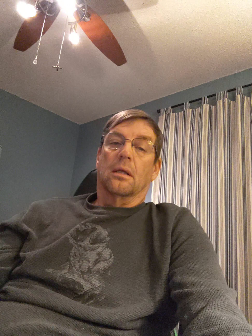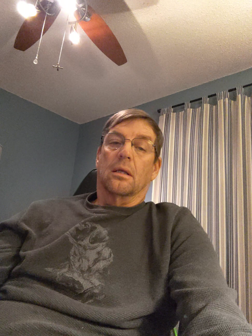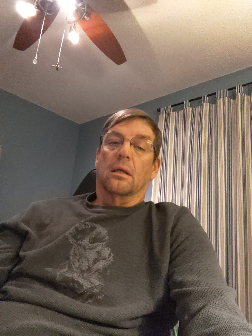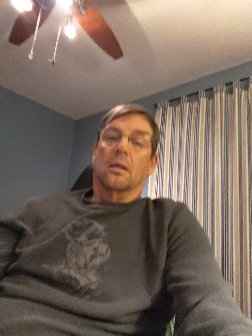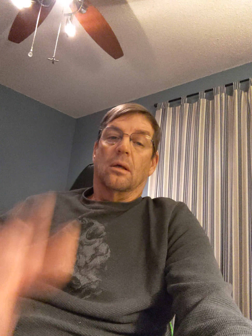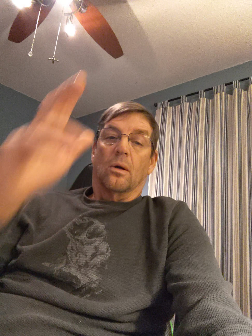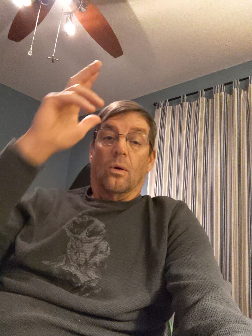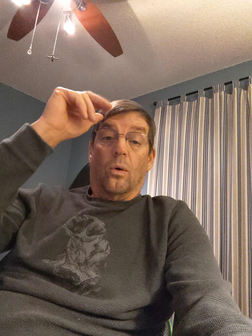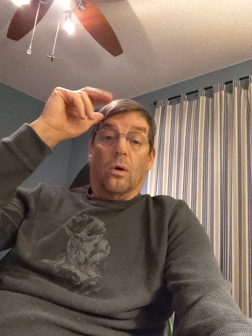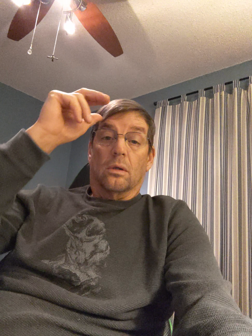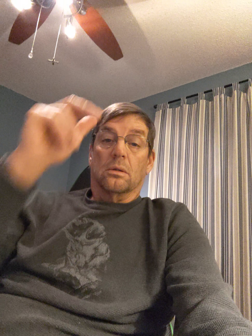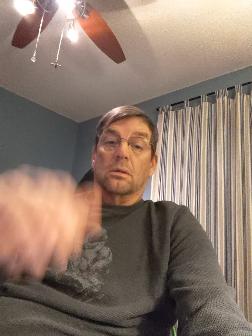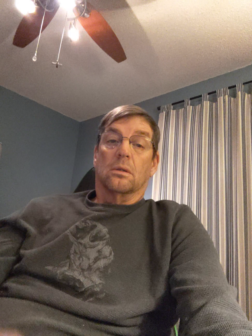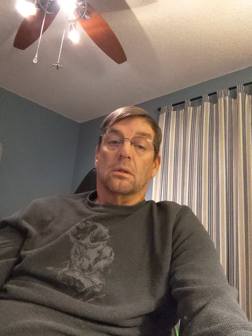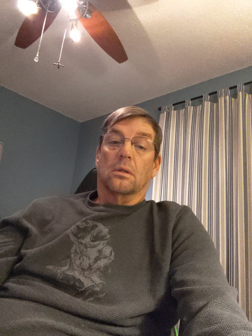horse